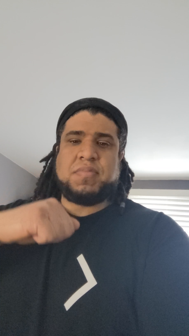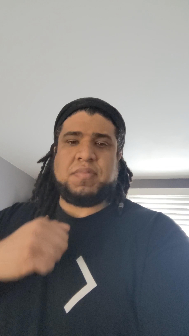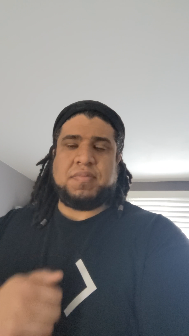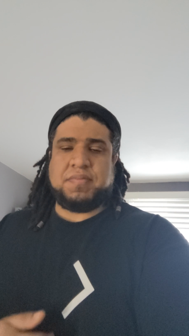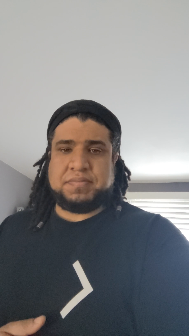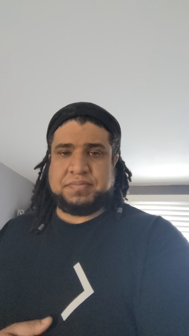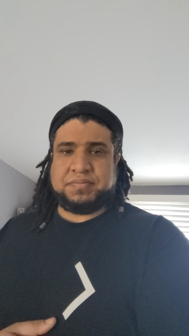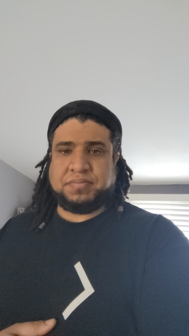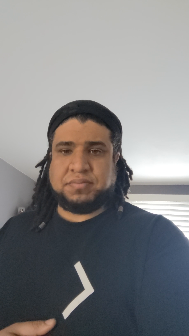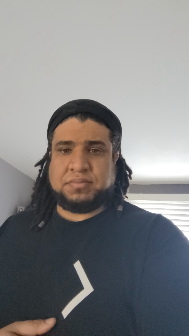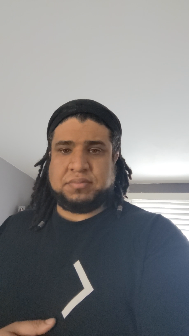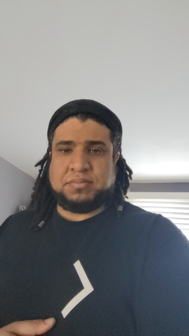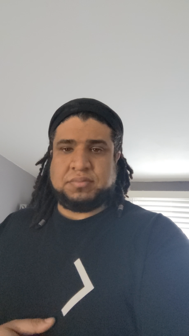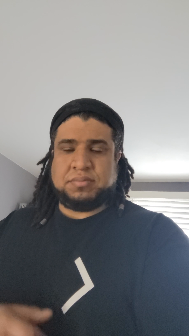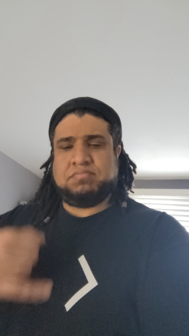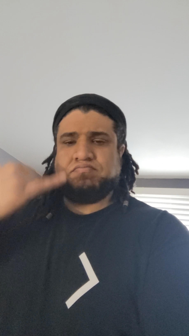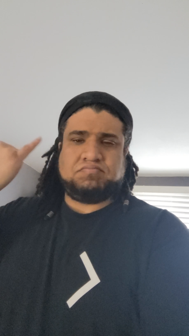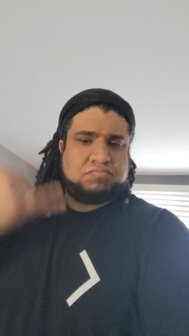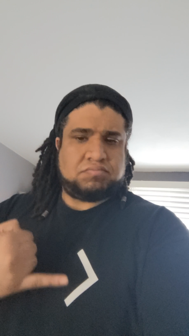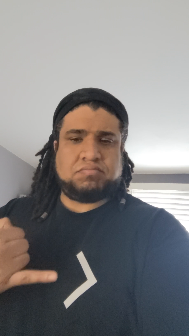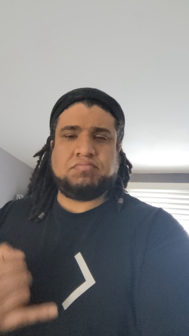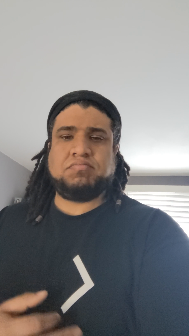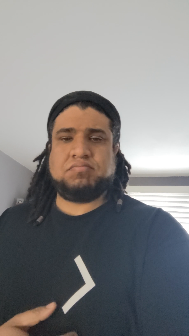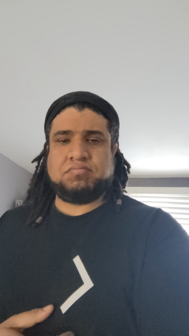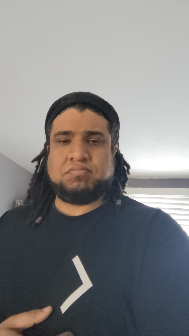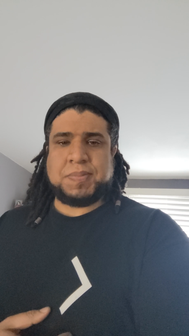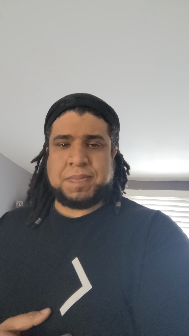last